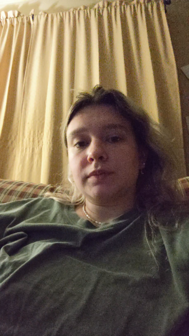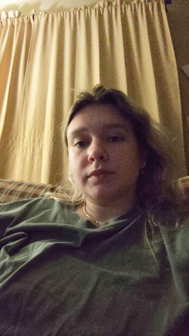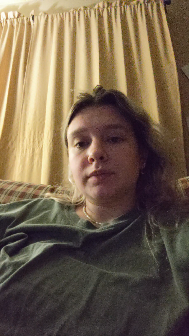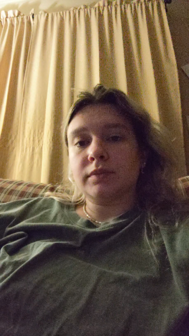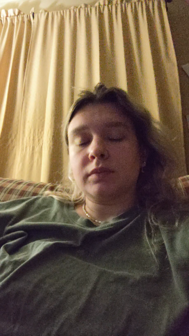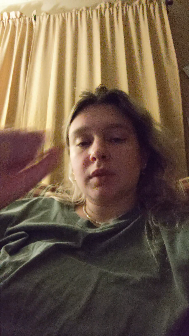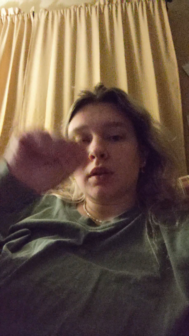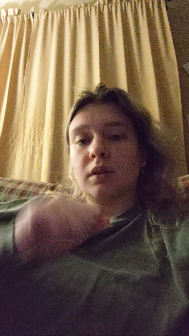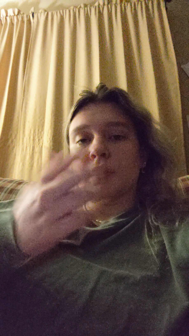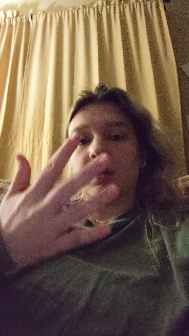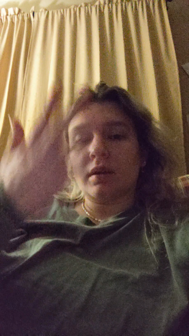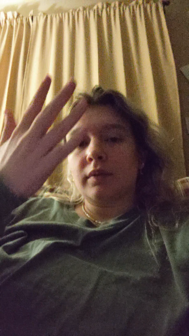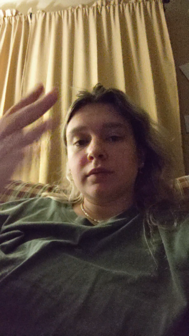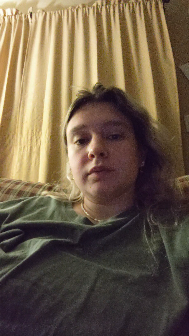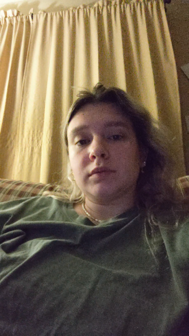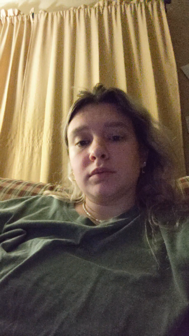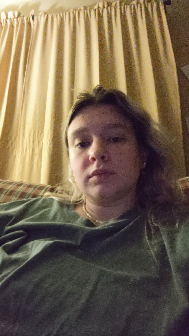gloves